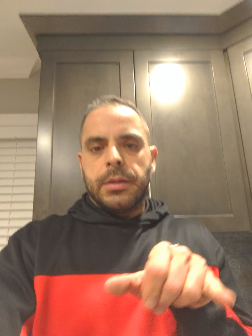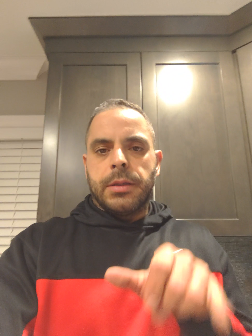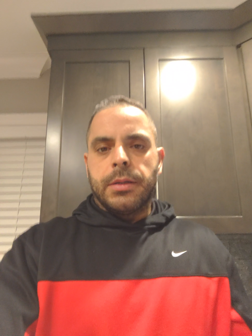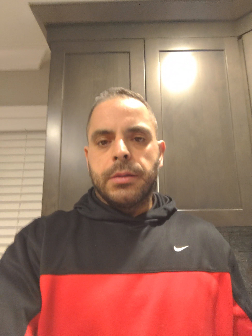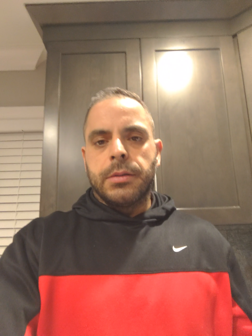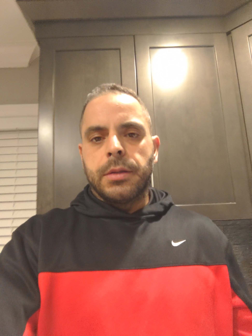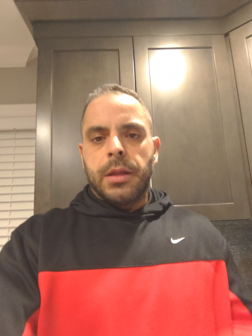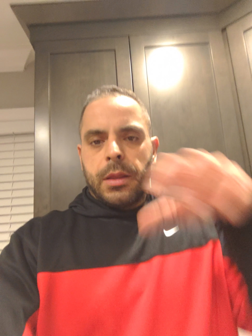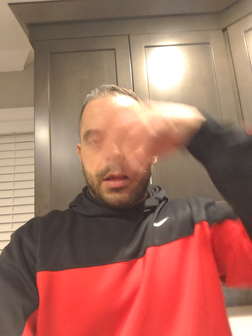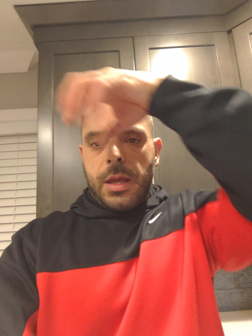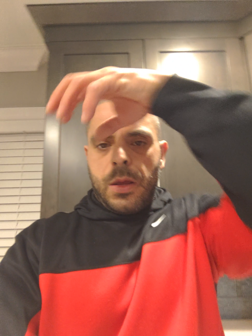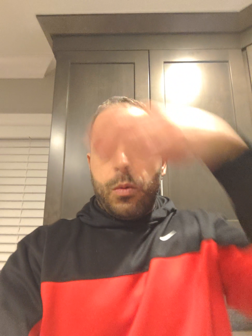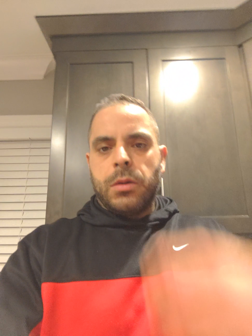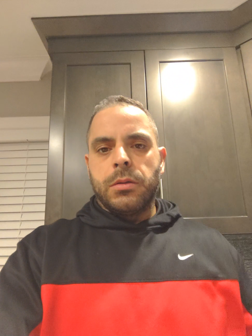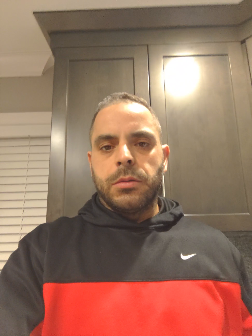cloud